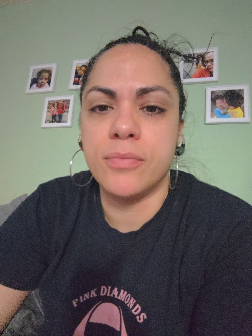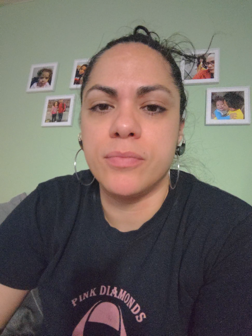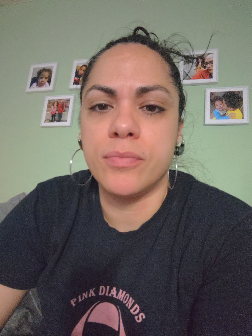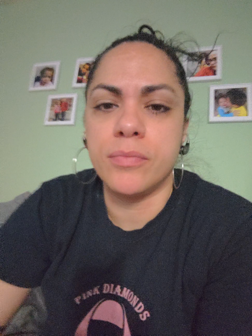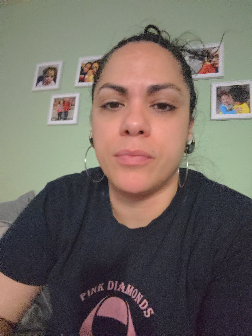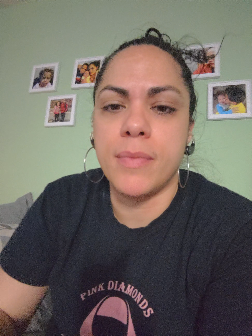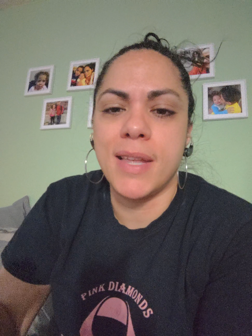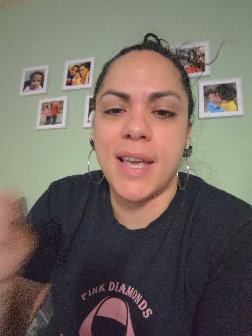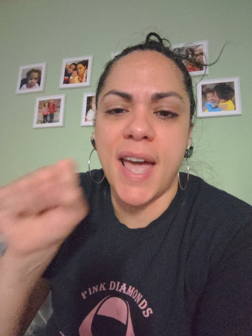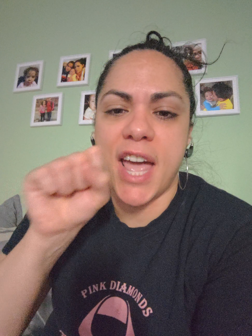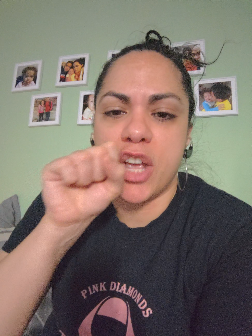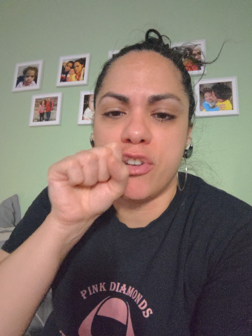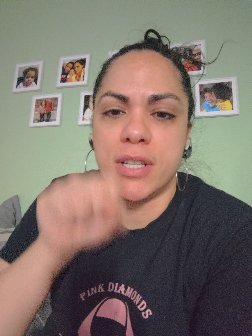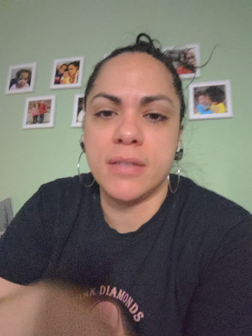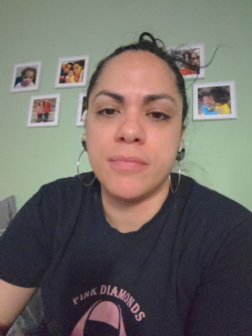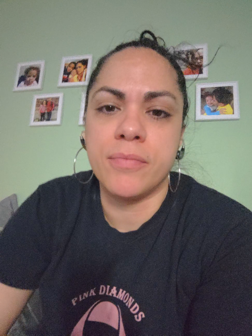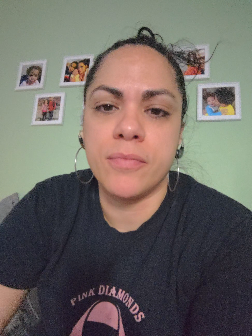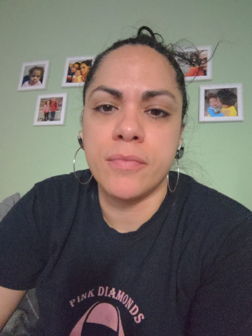carrot